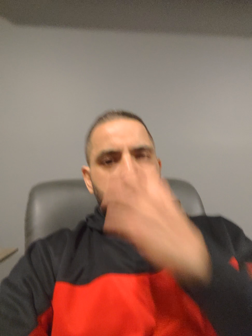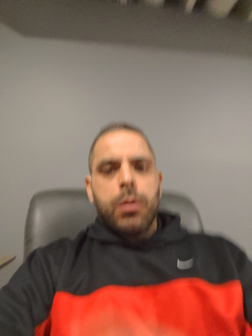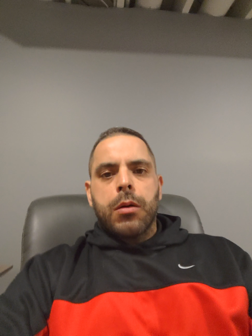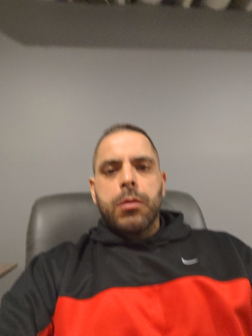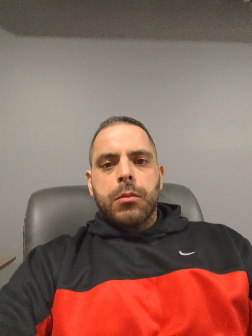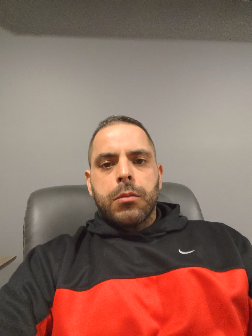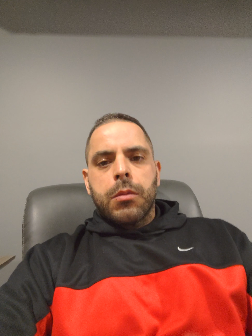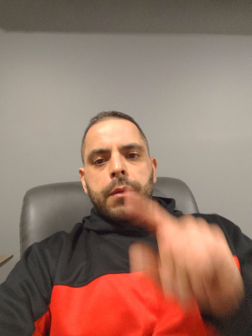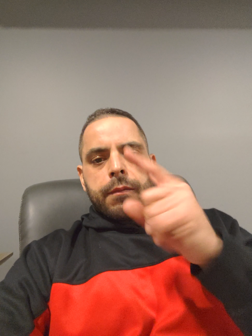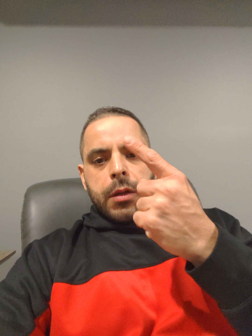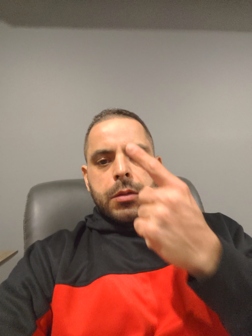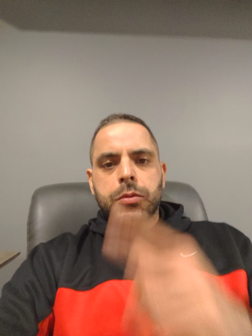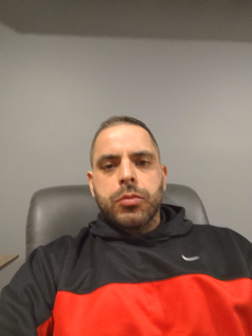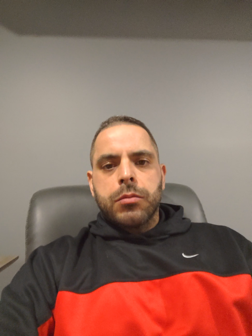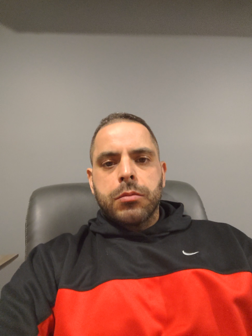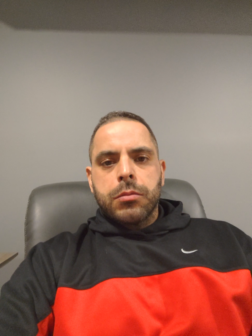first